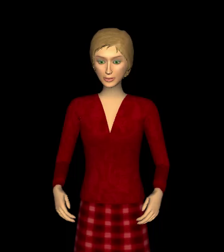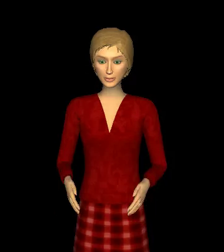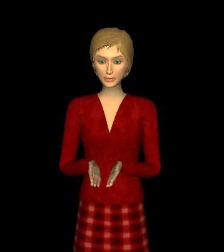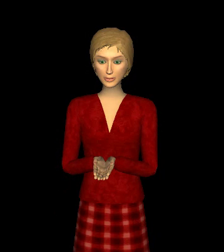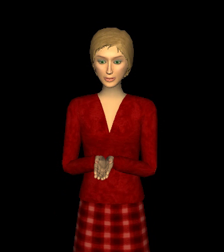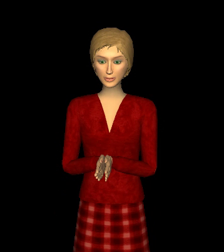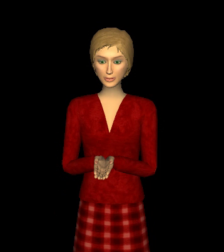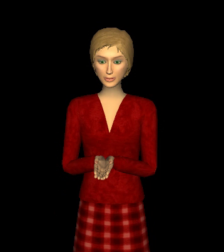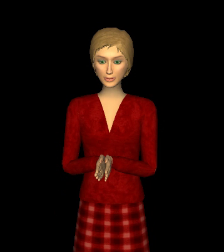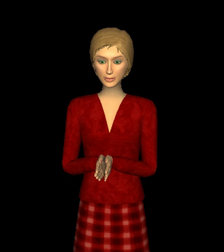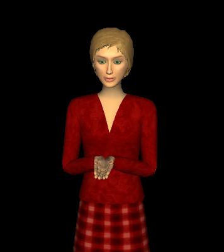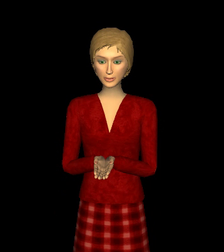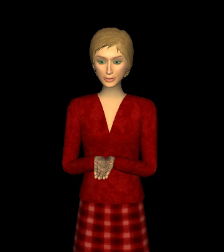كتاب